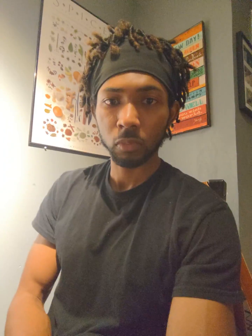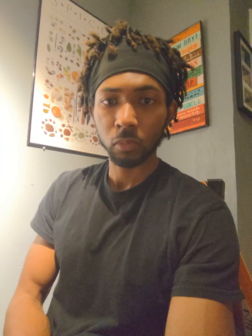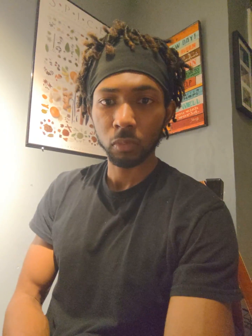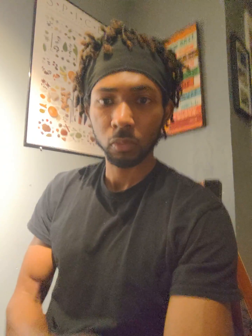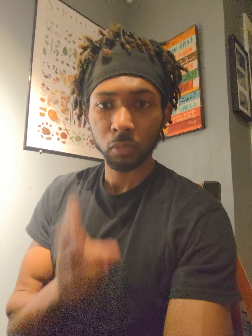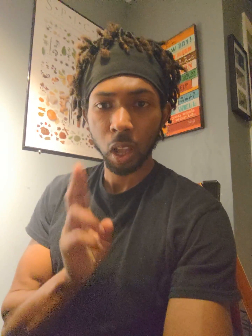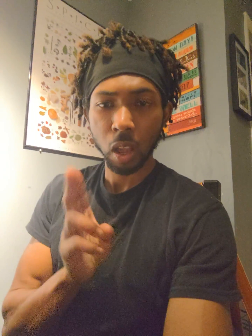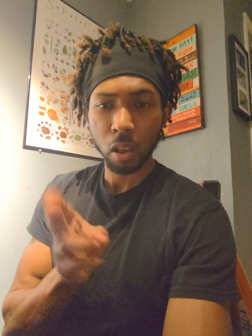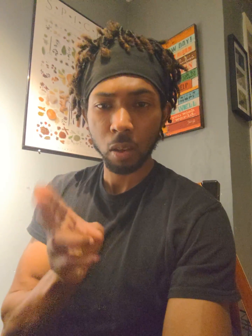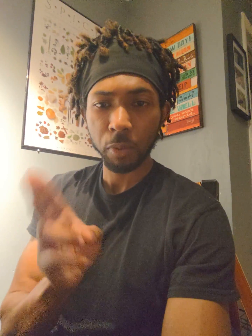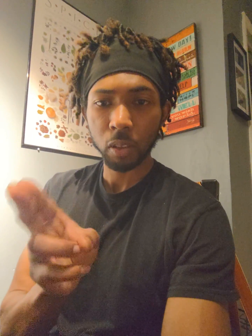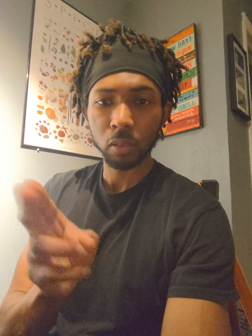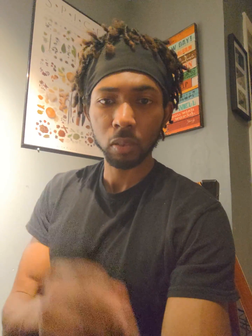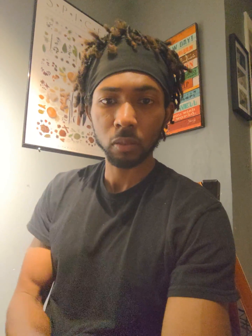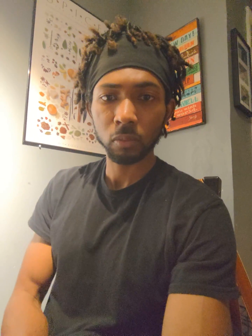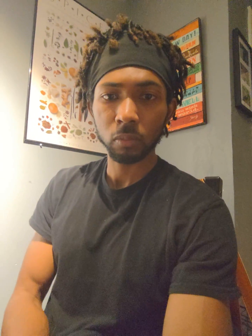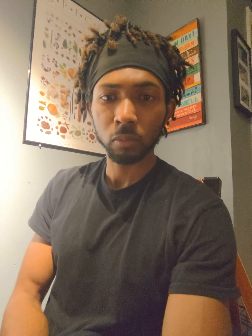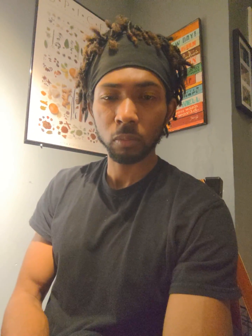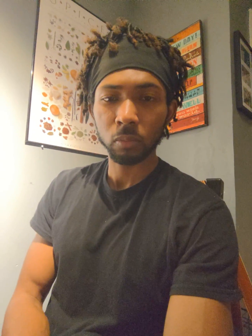hurry